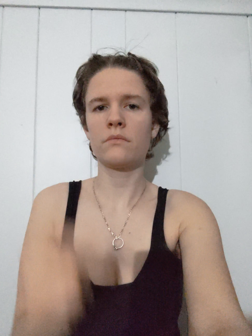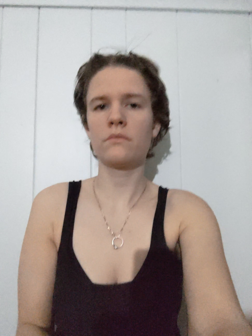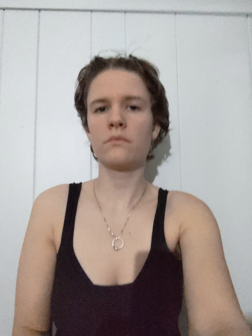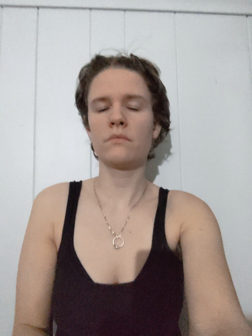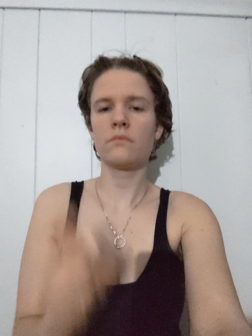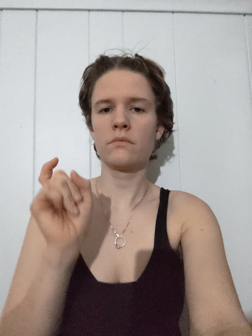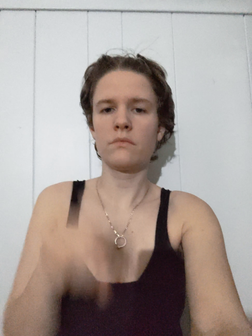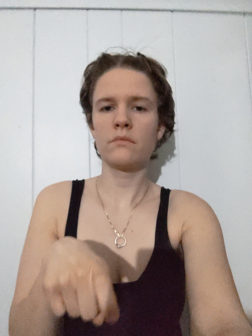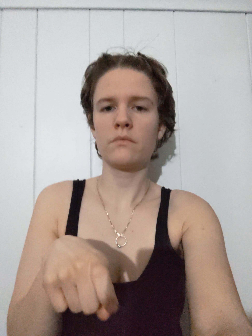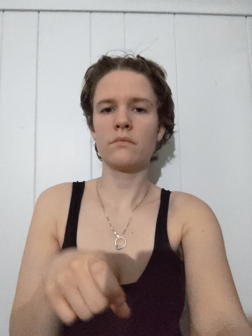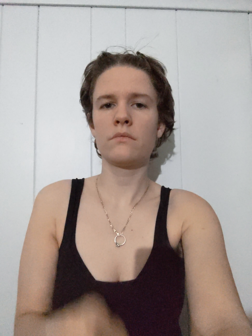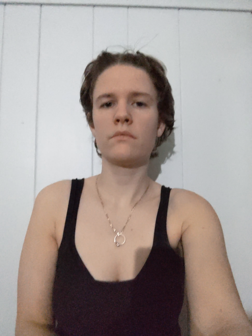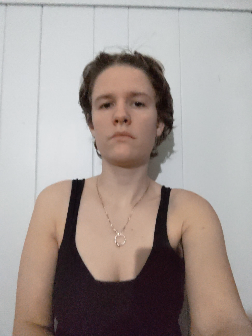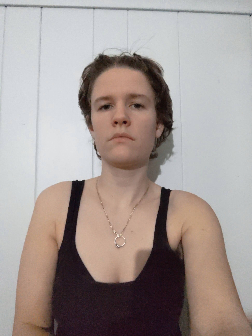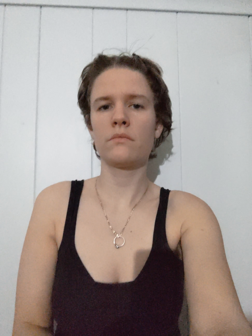have to